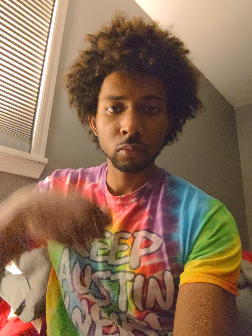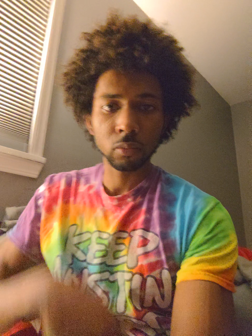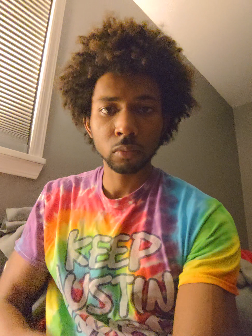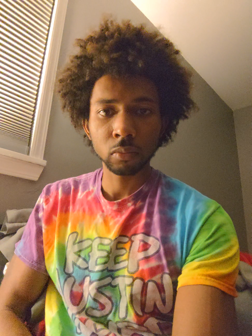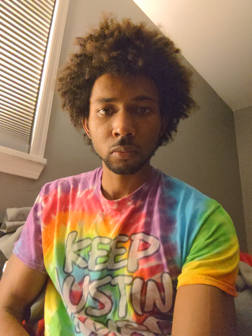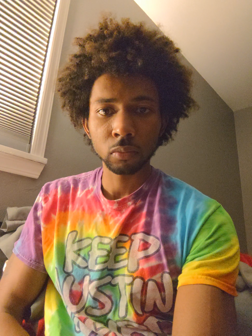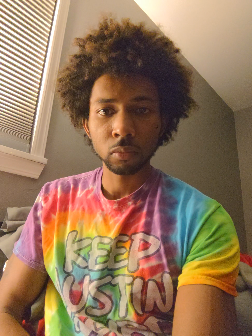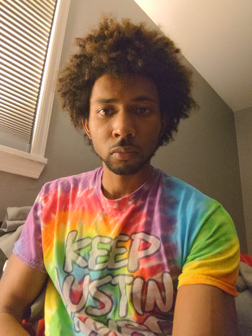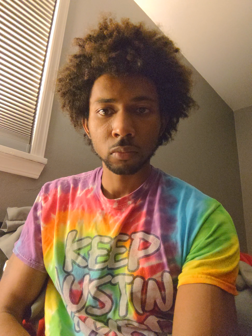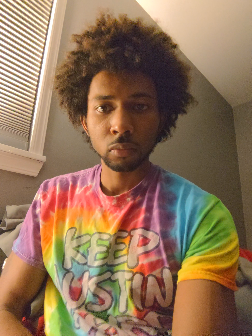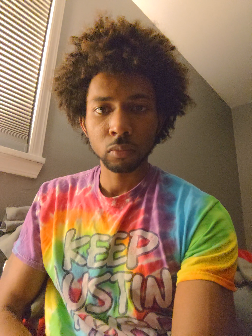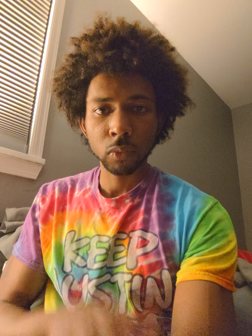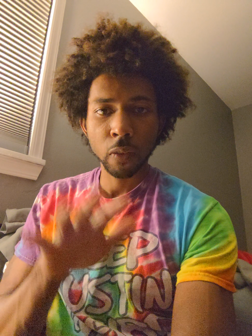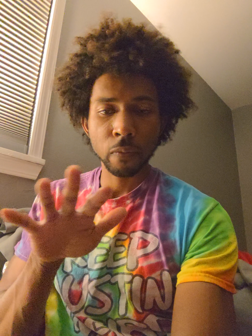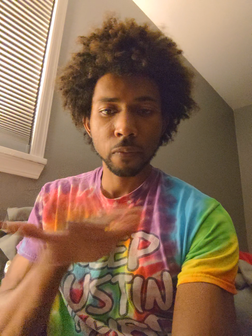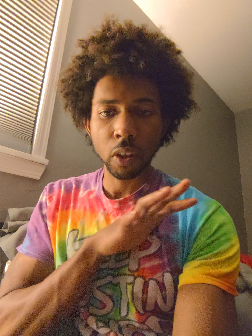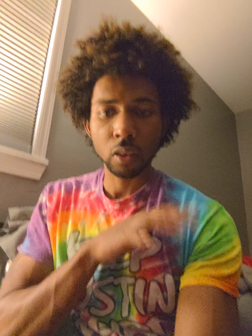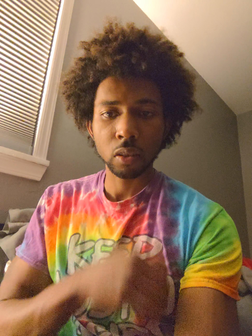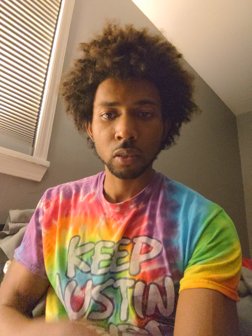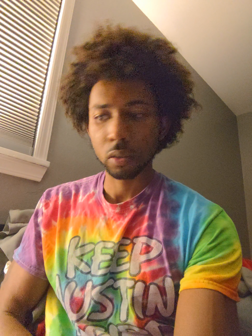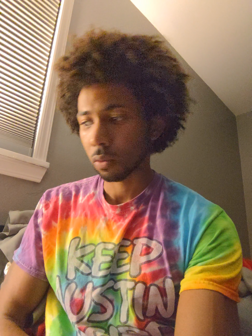full